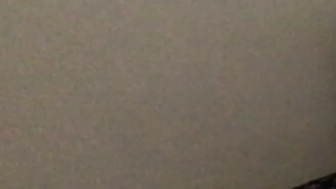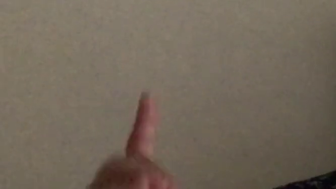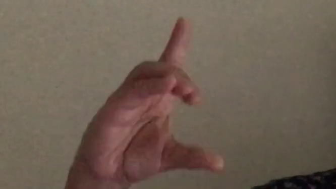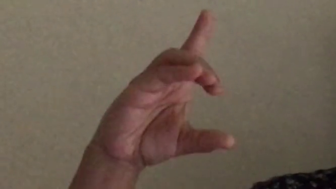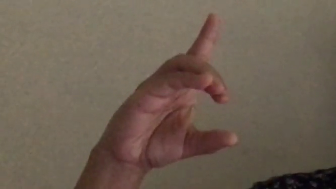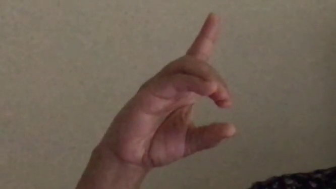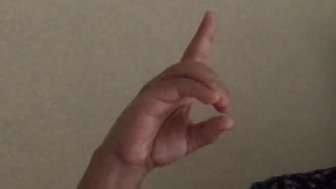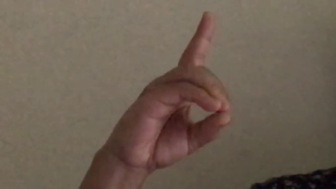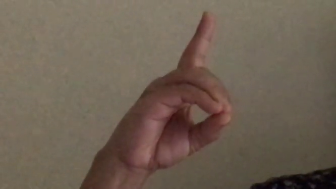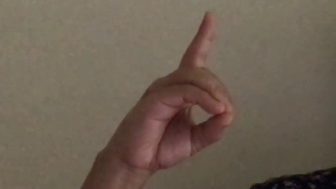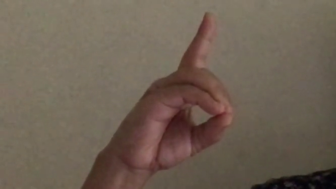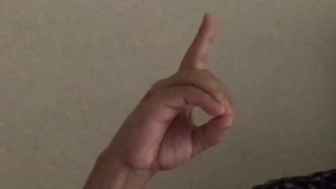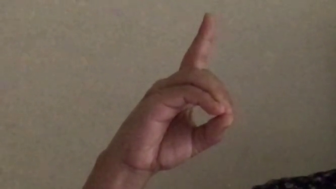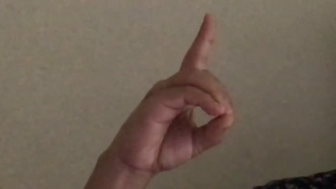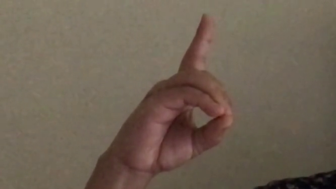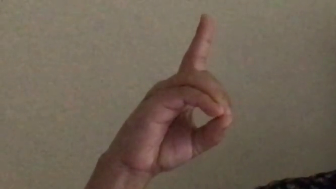ठ